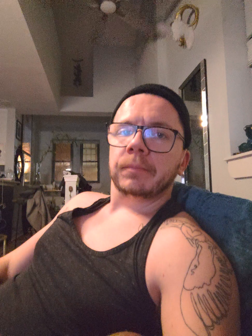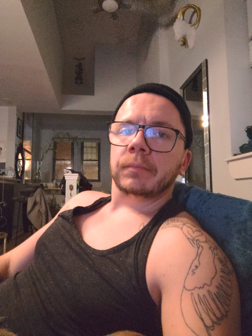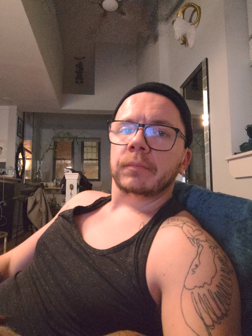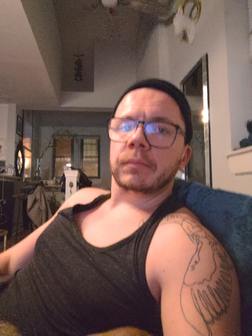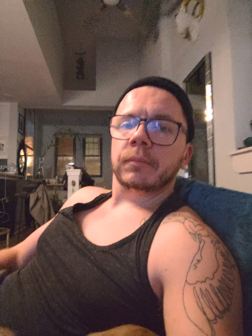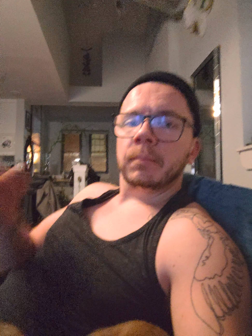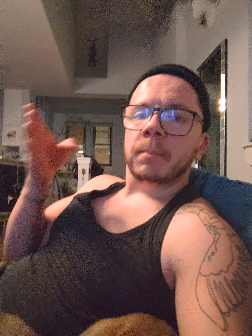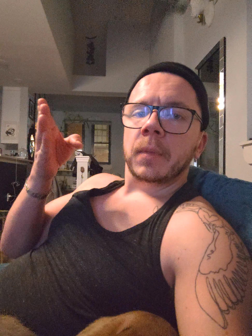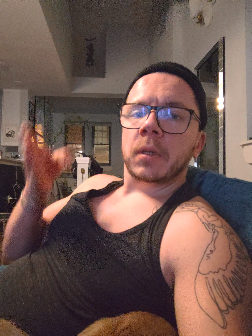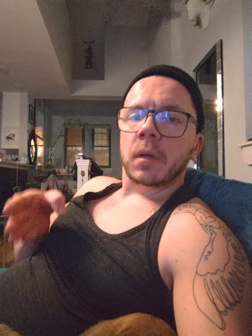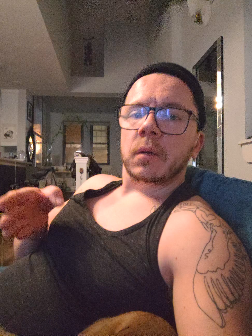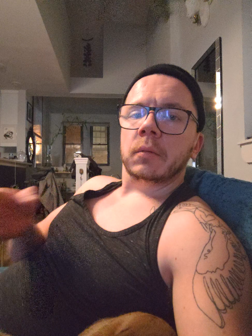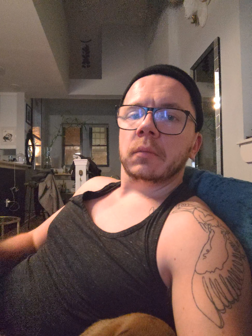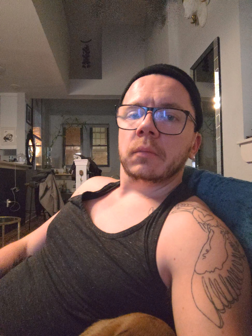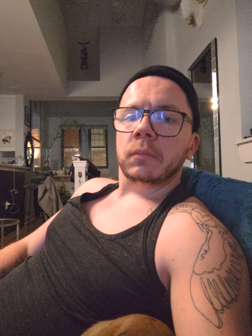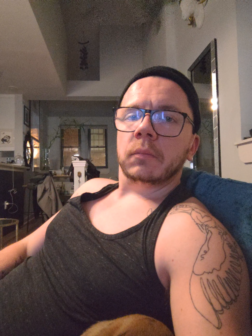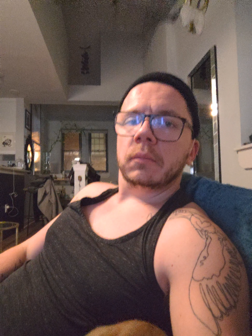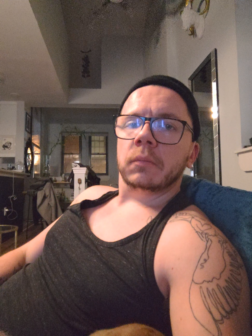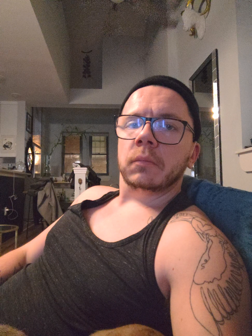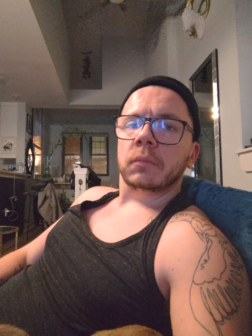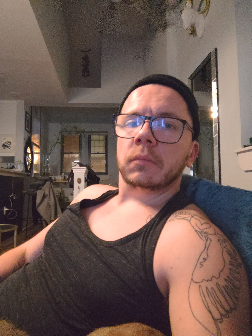beside